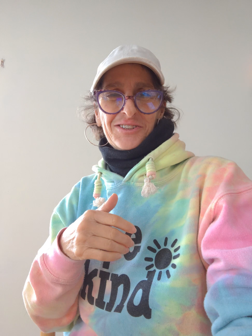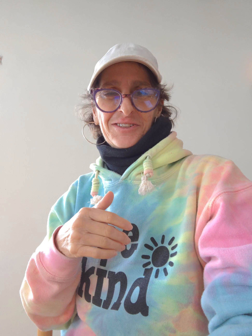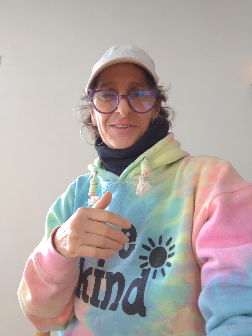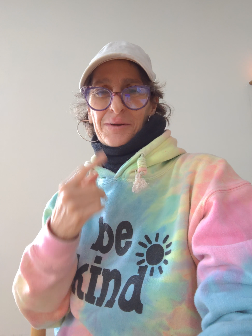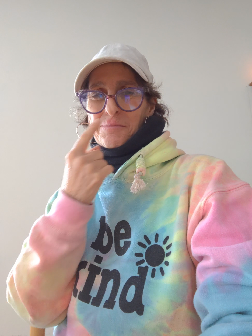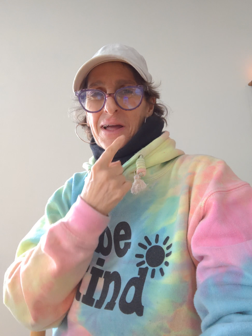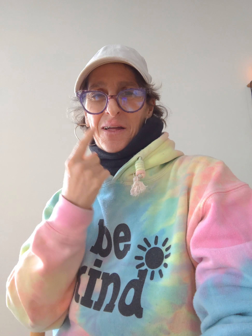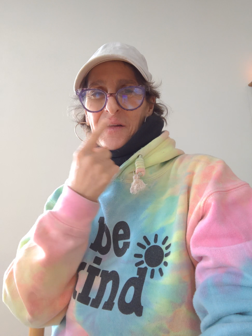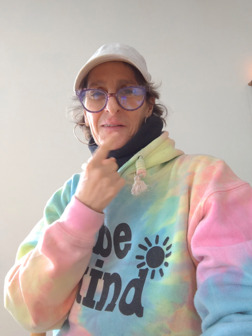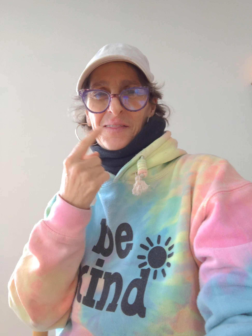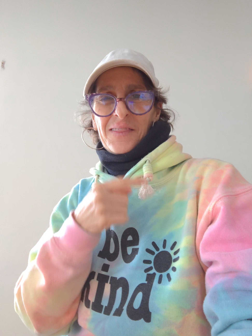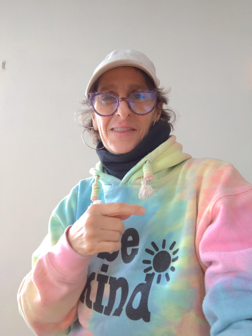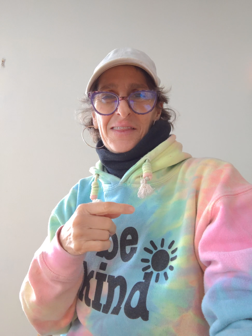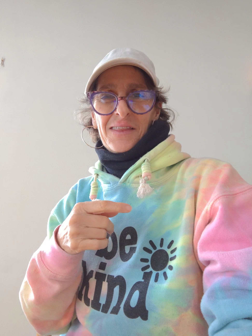mouth